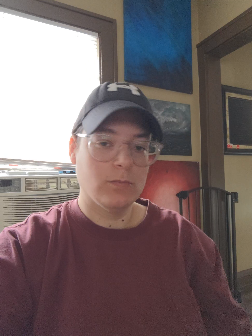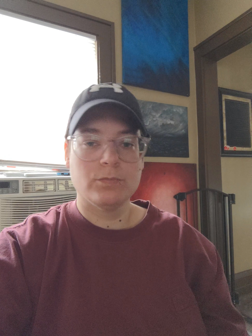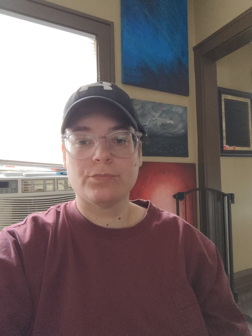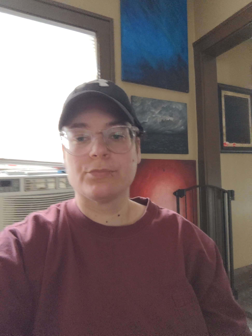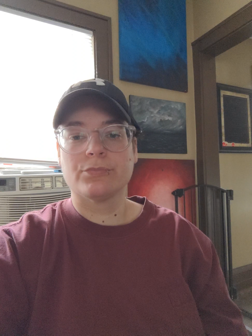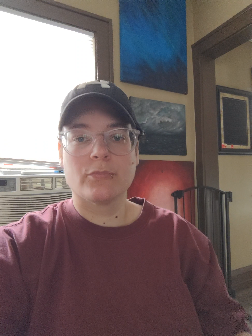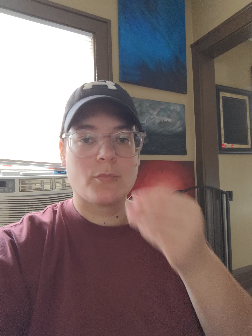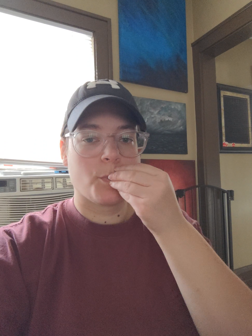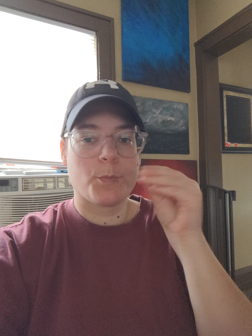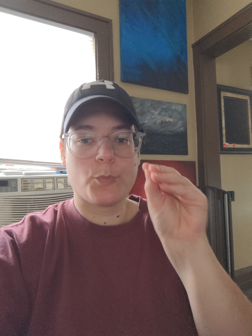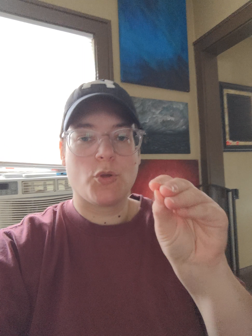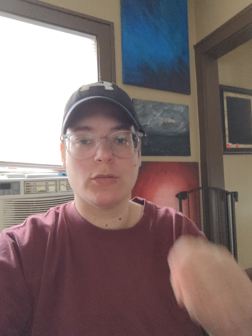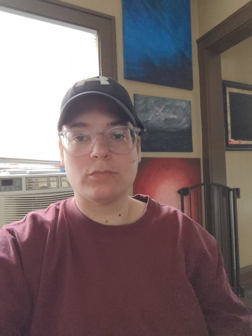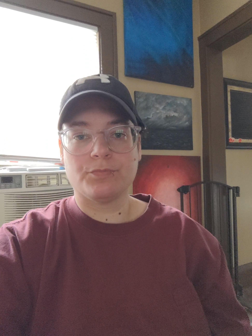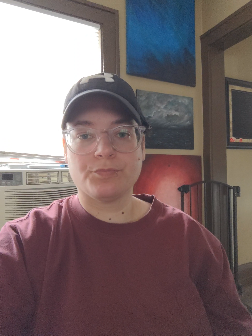kiss